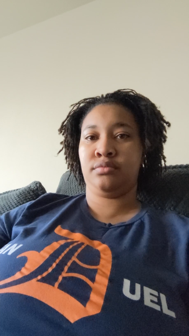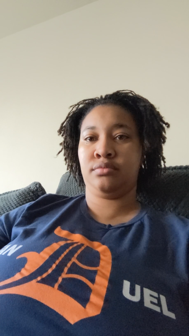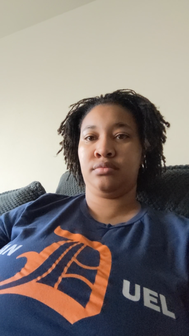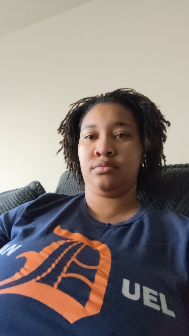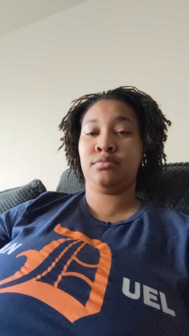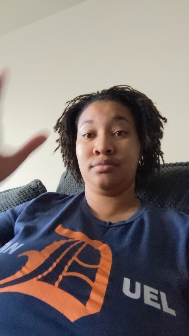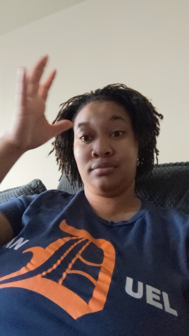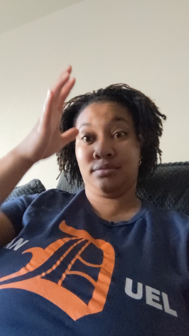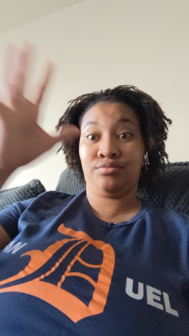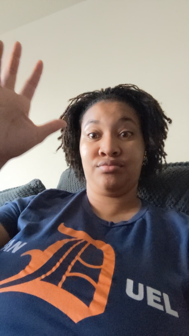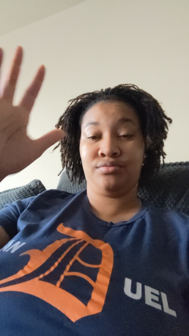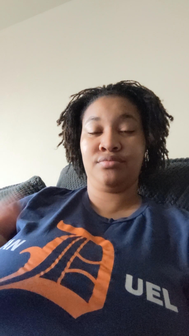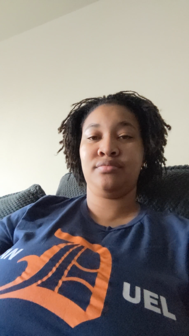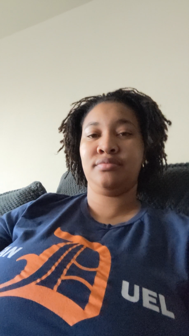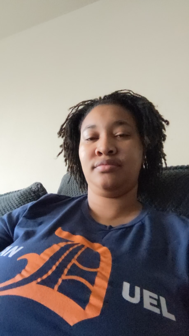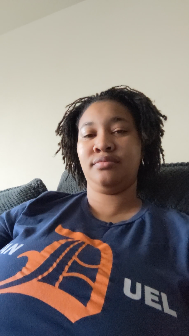deer